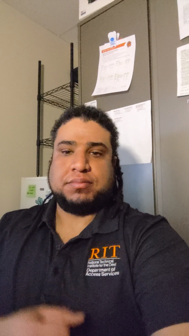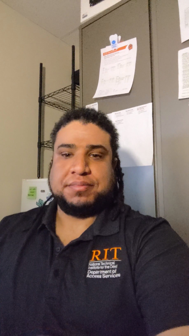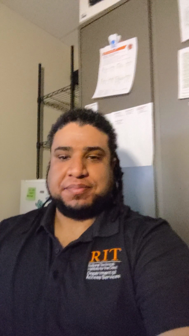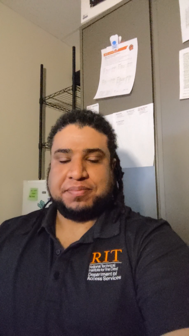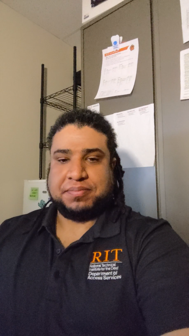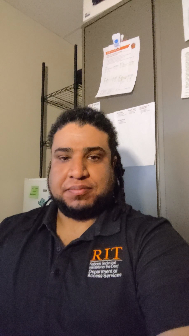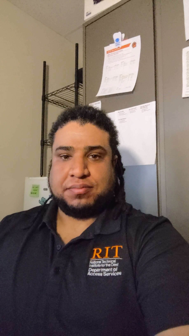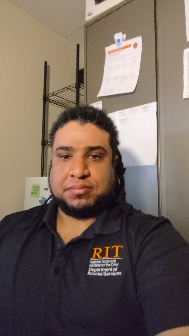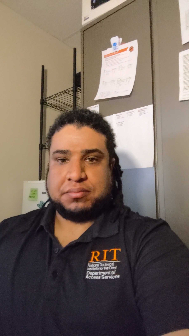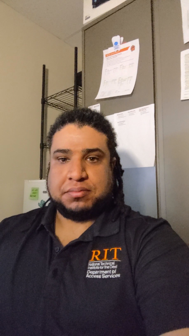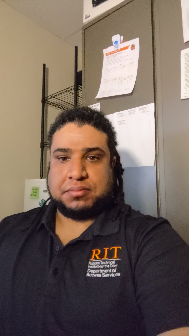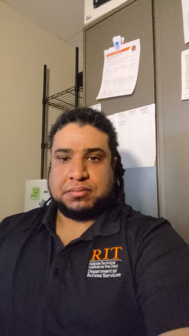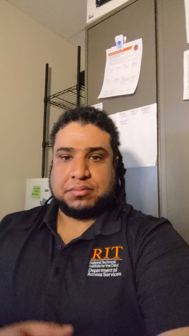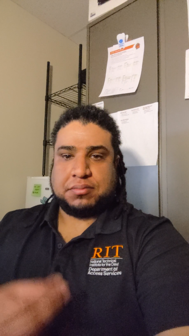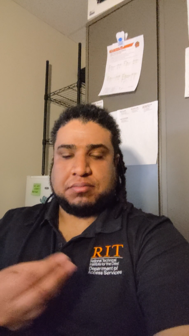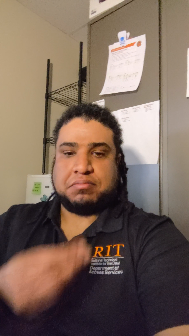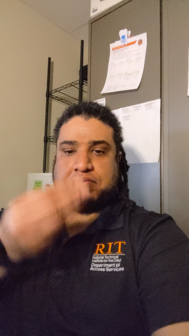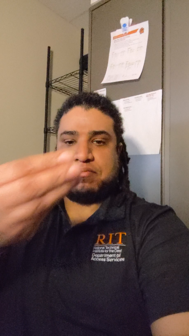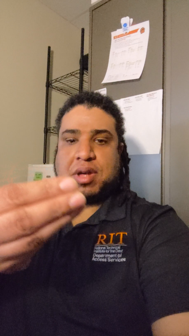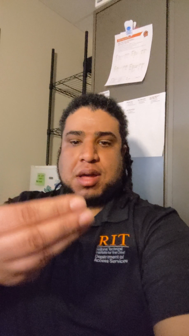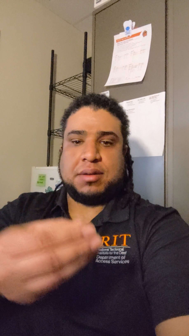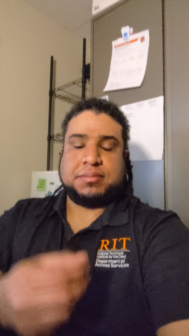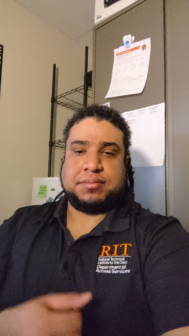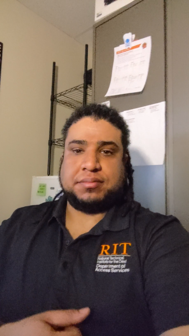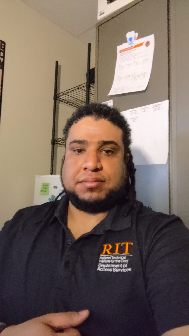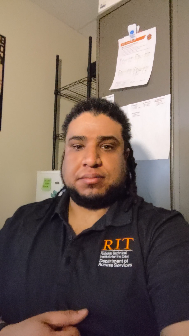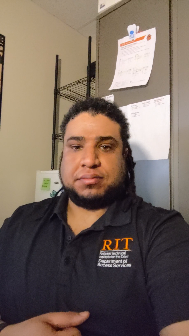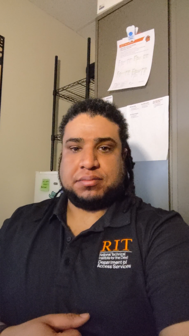buy